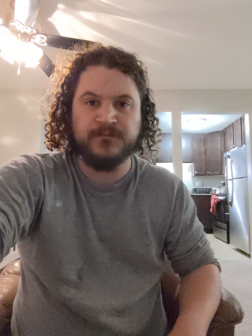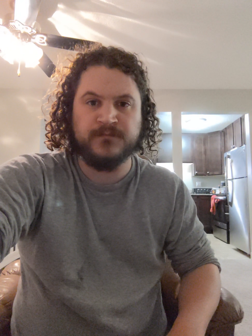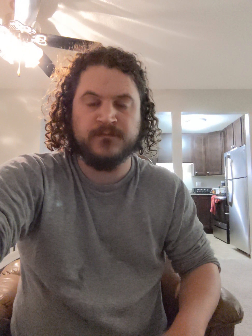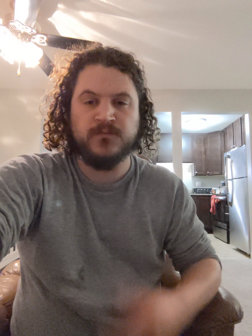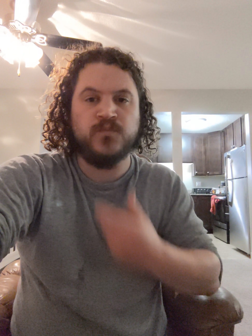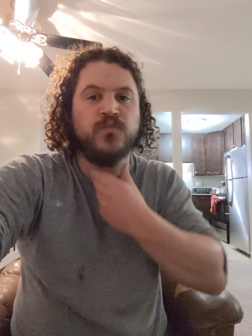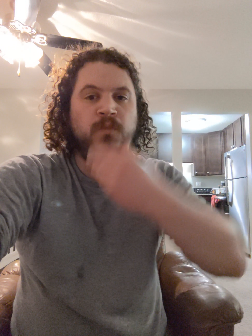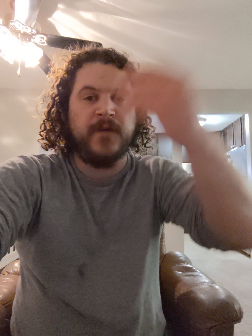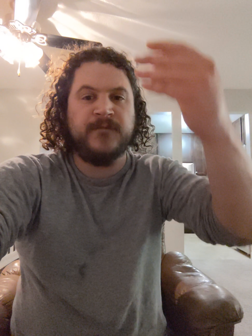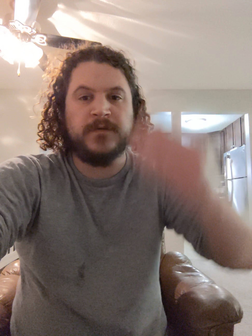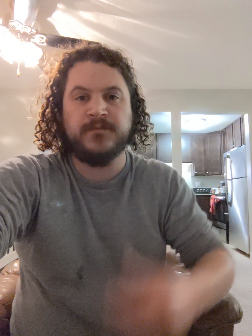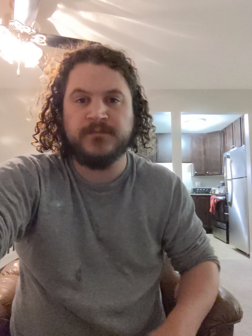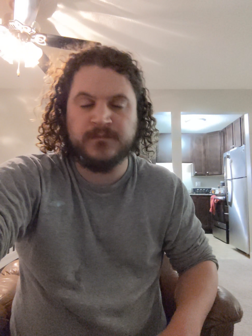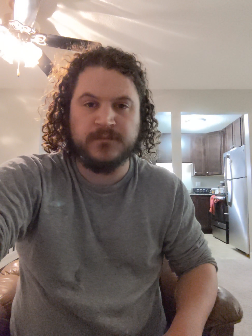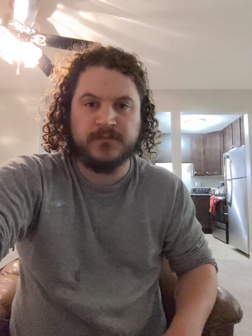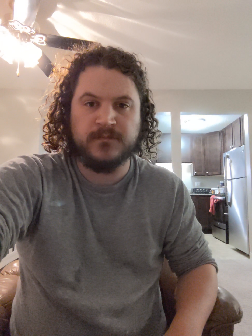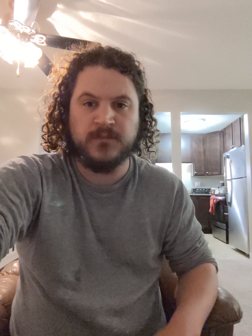giraffe